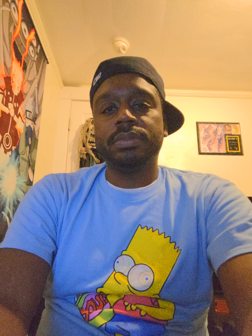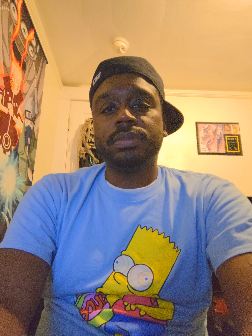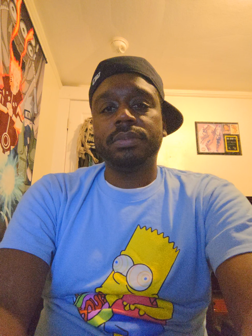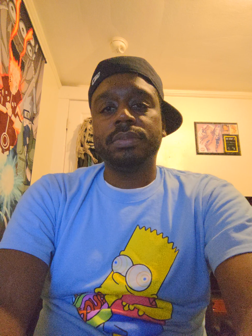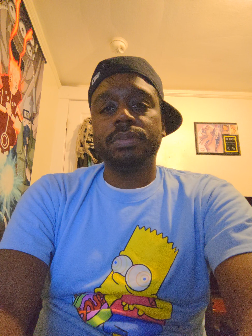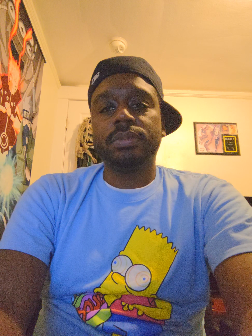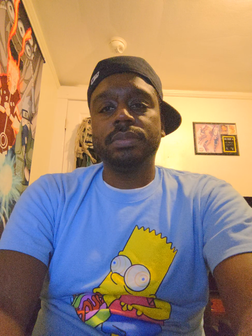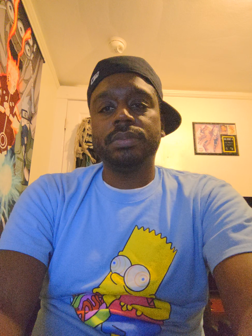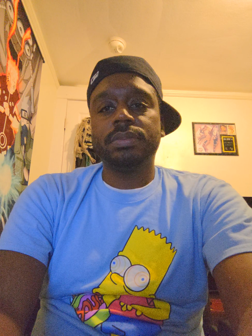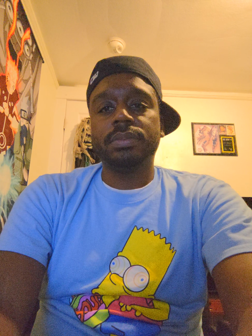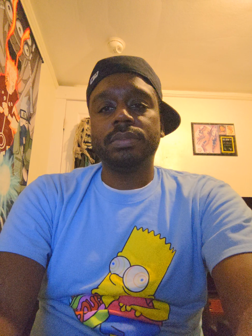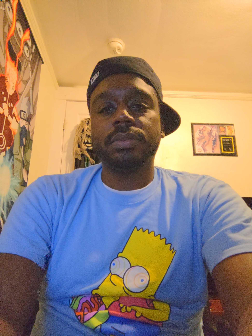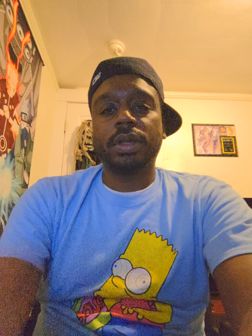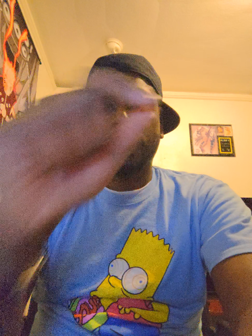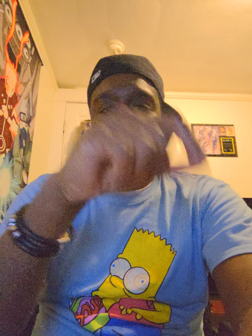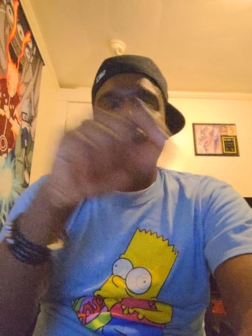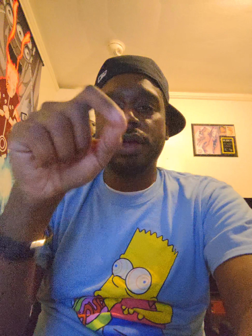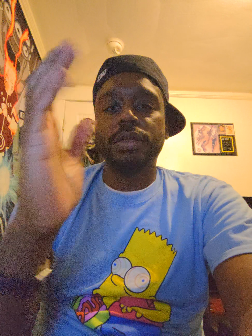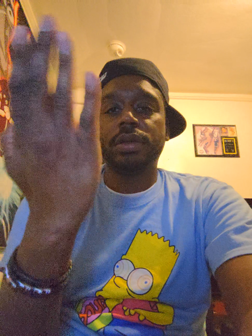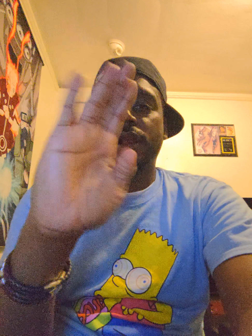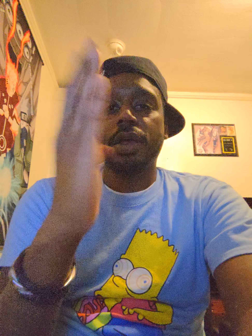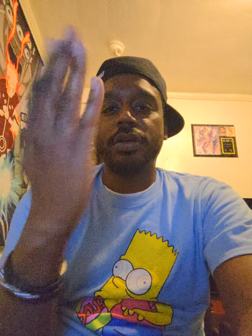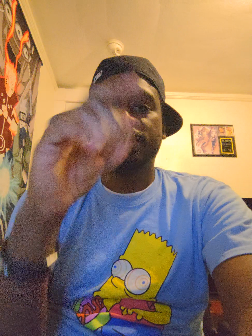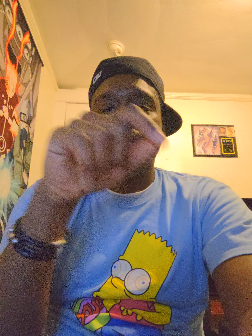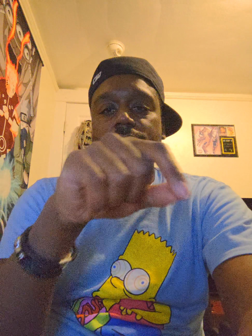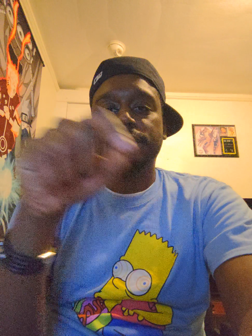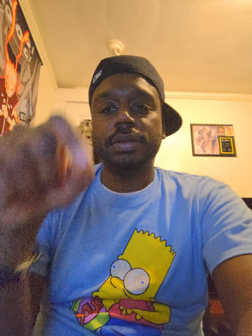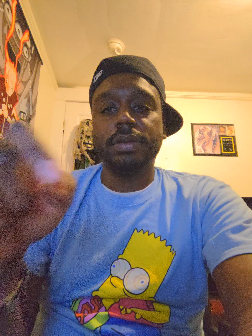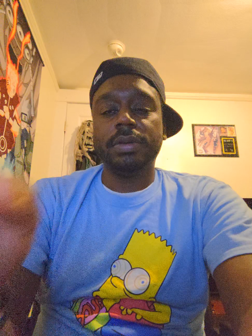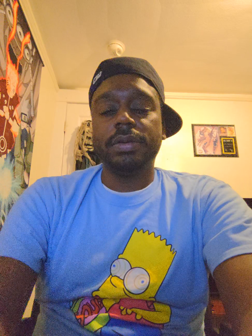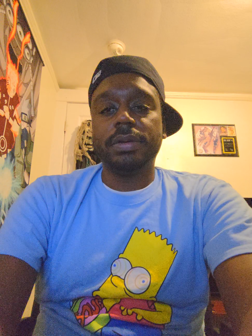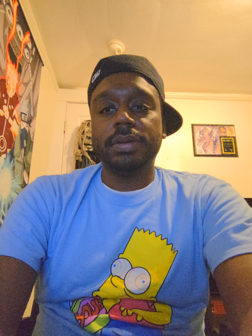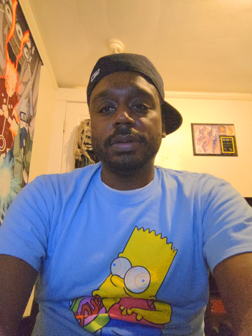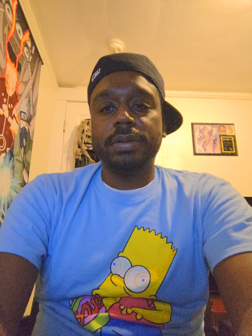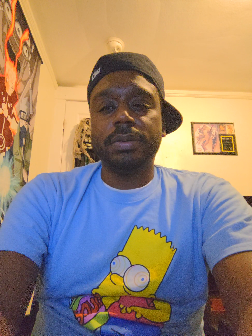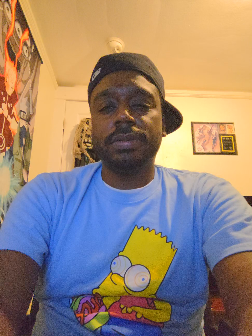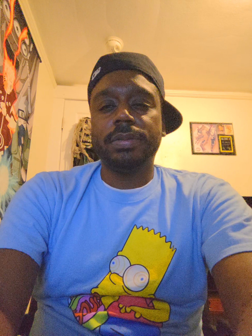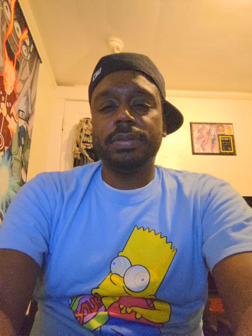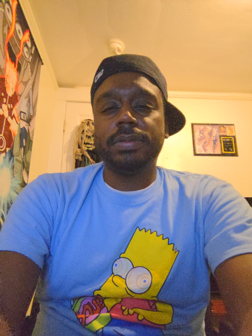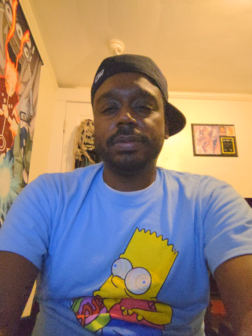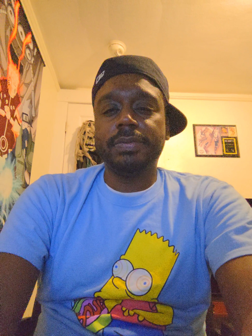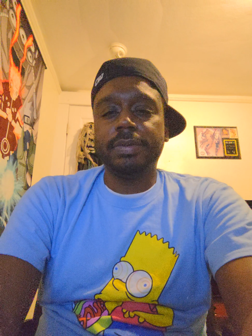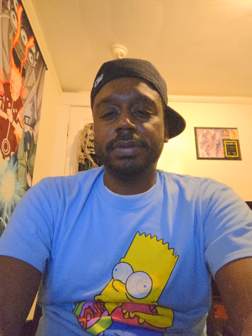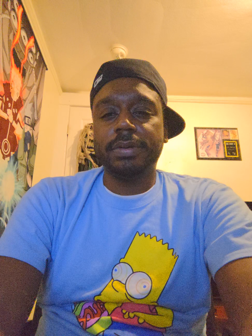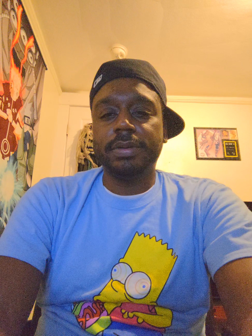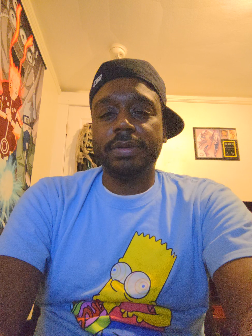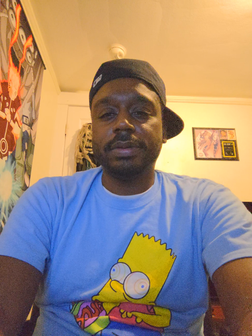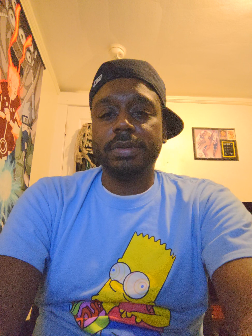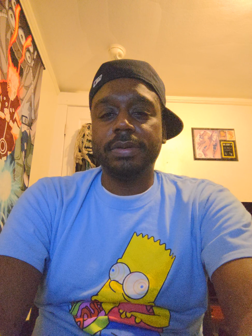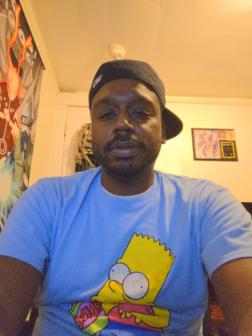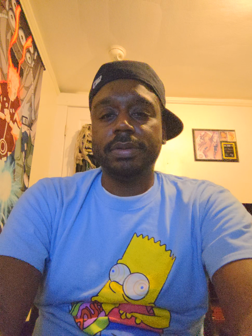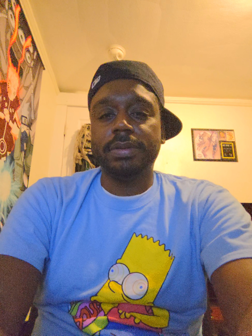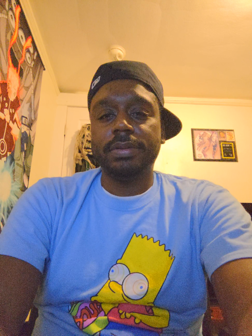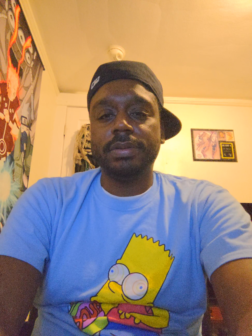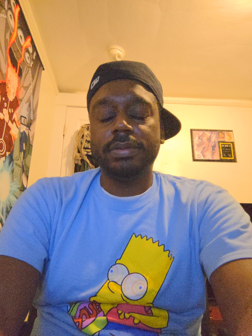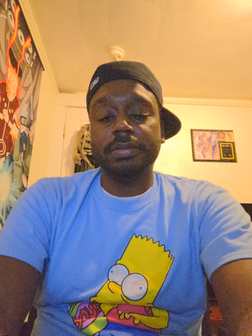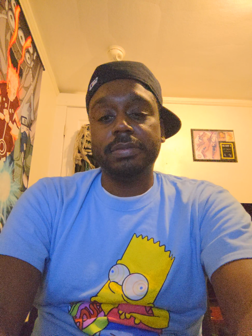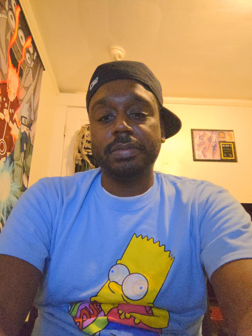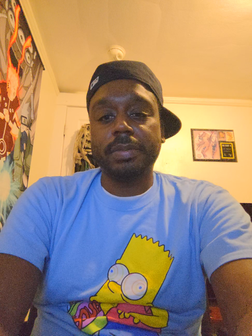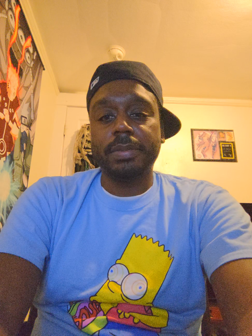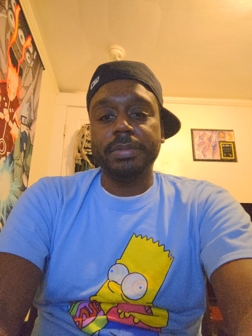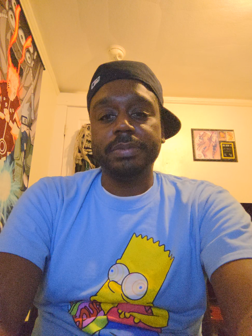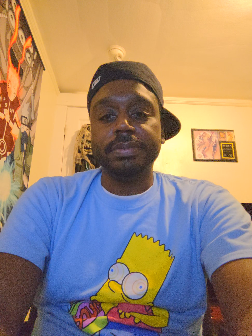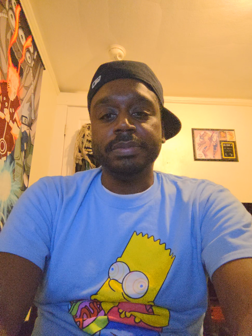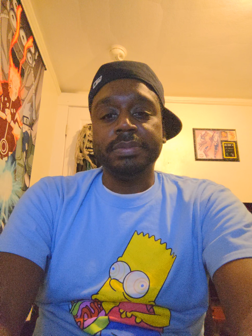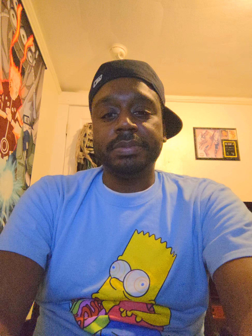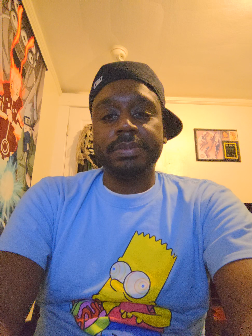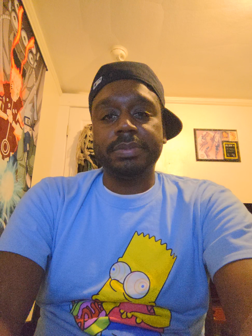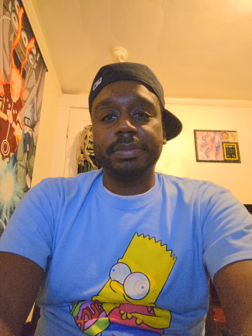closet